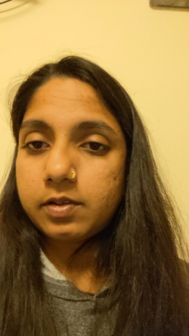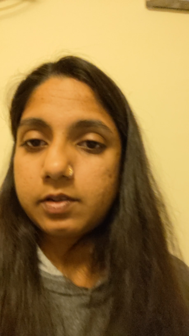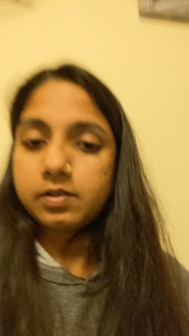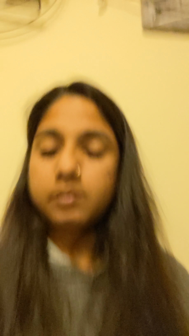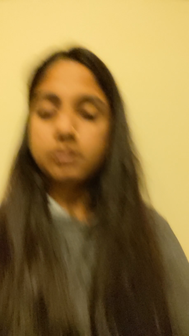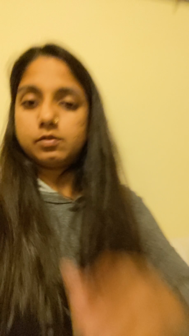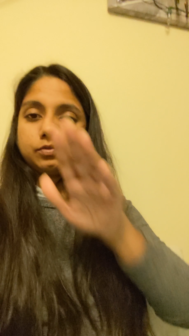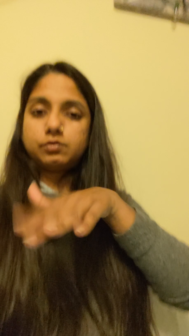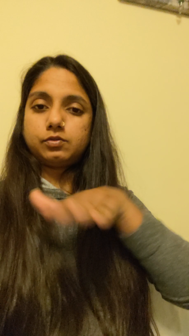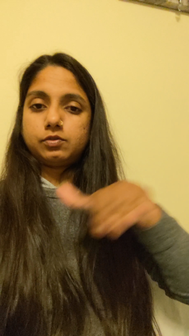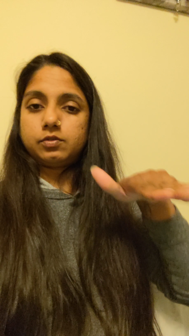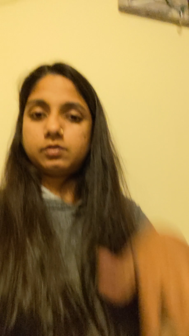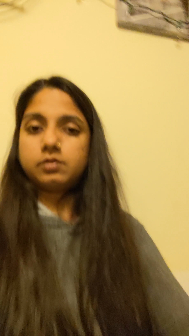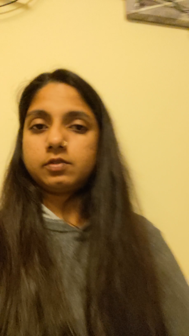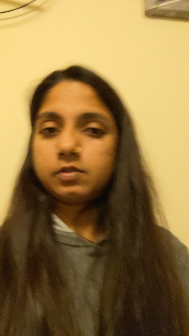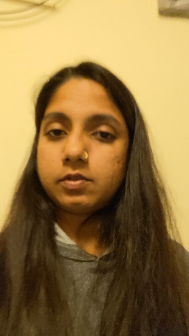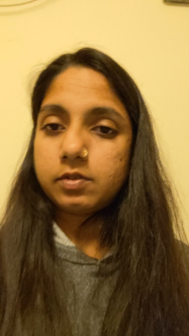children